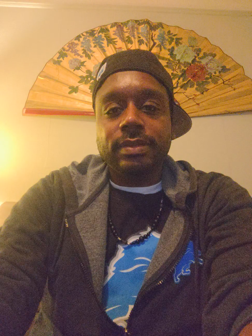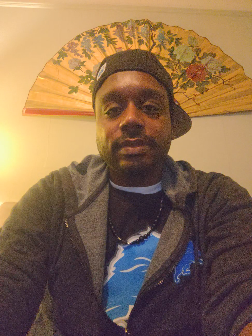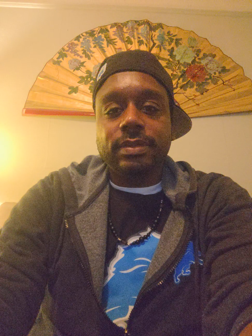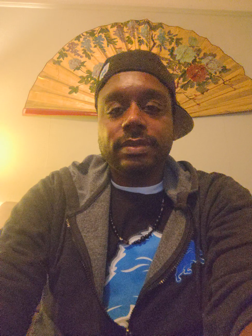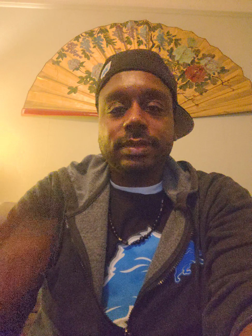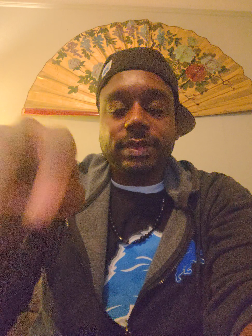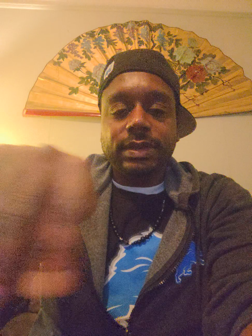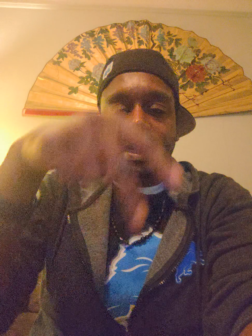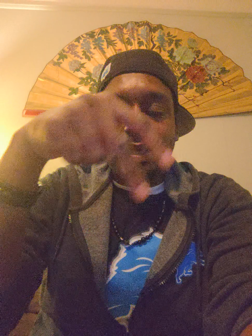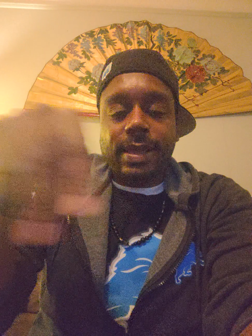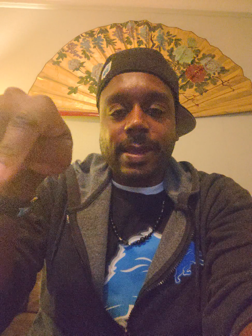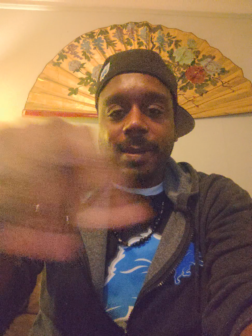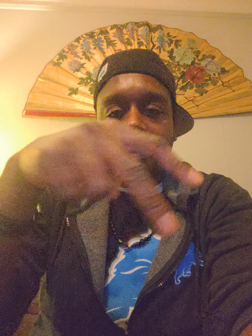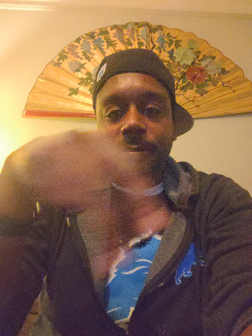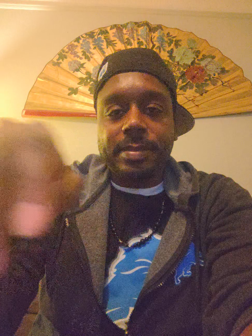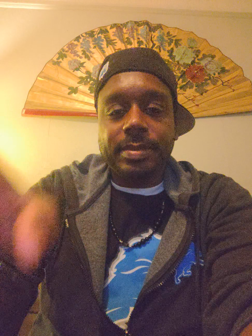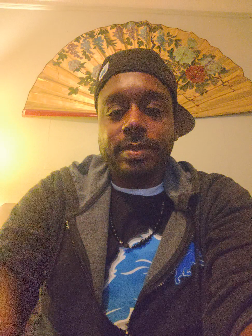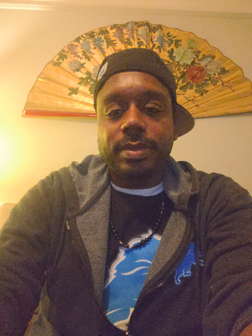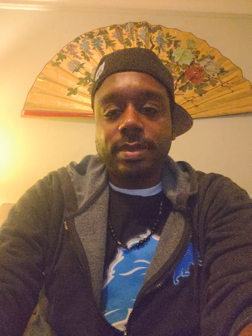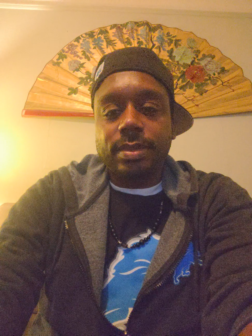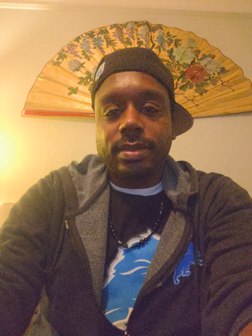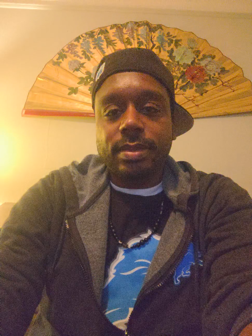dance